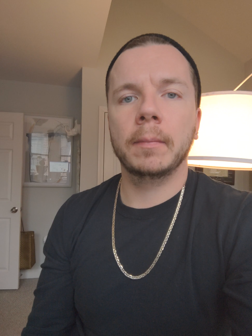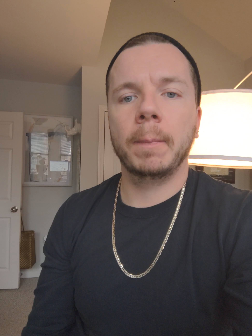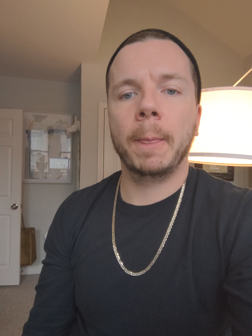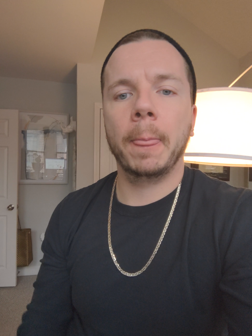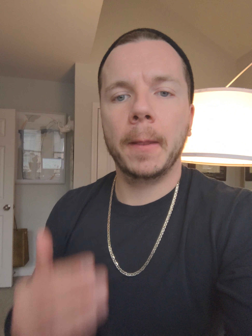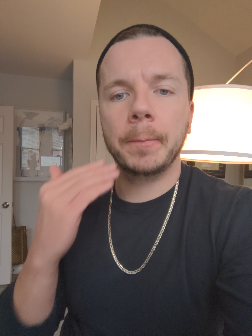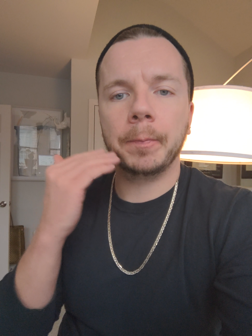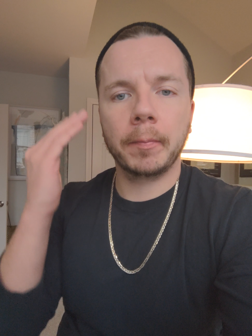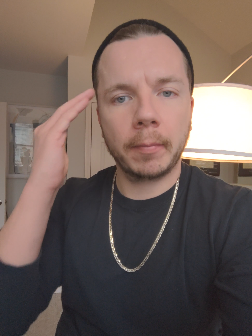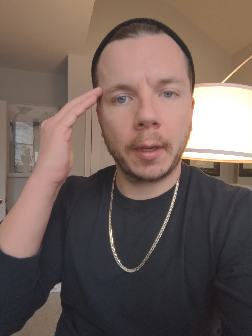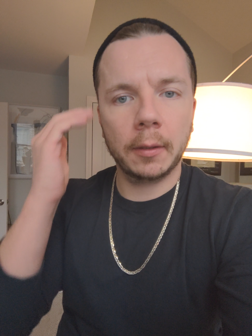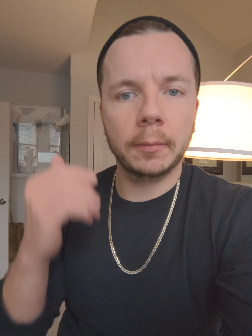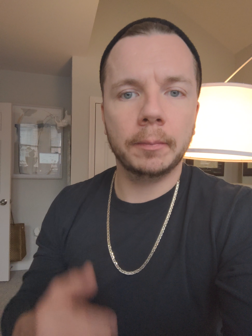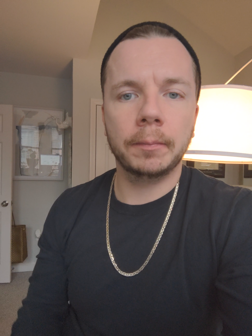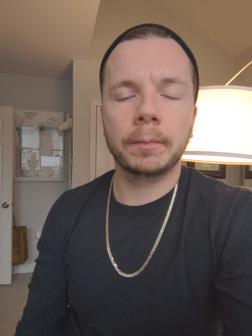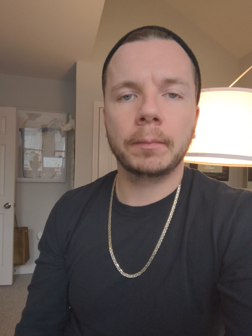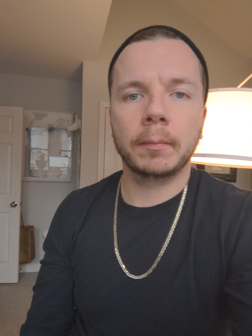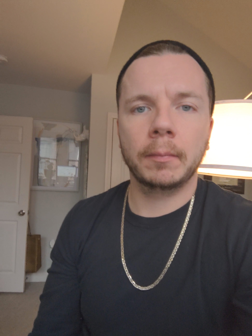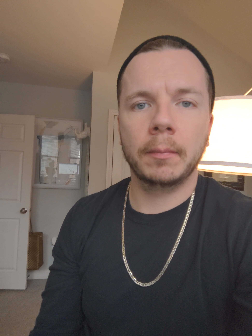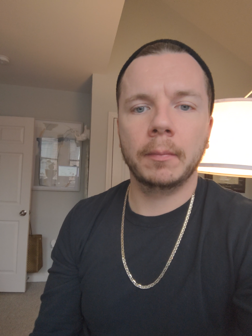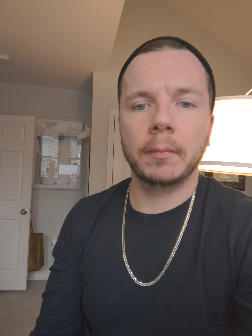head